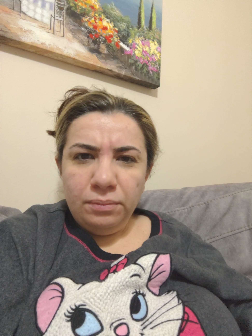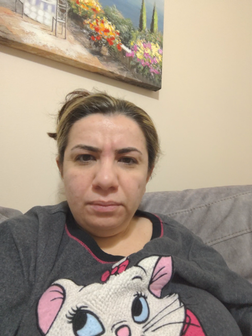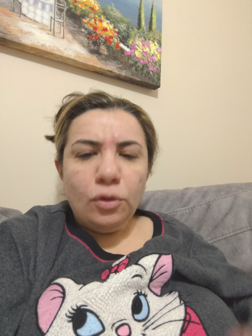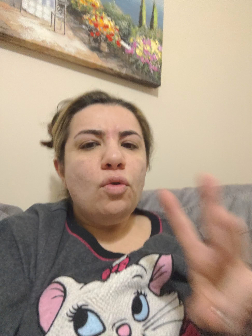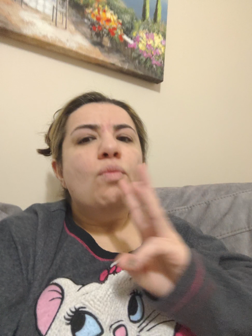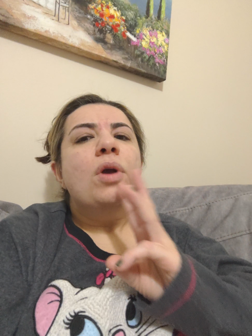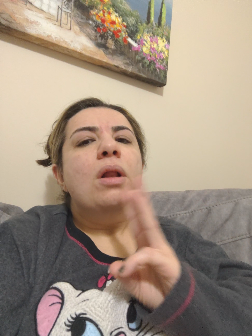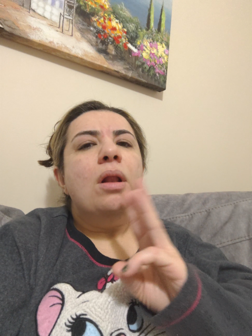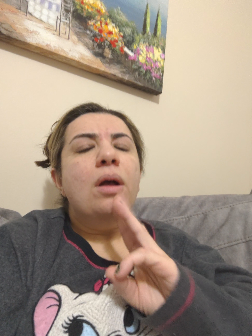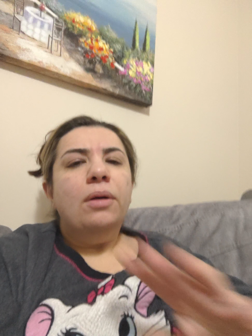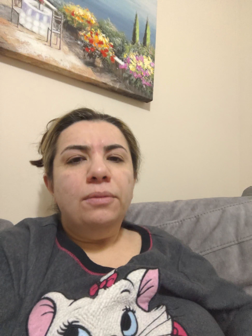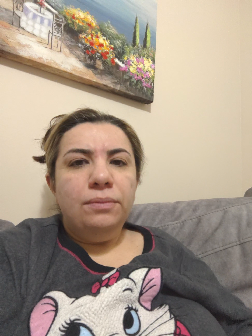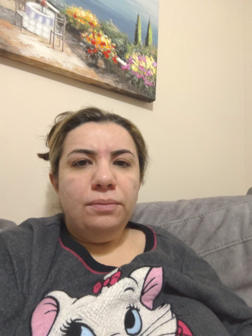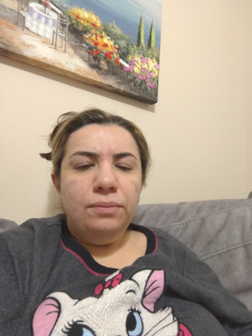water